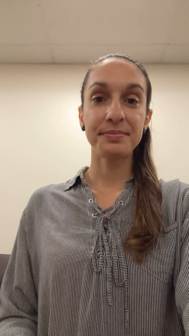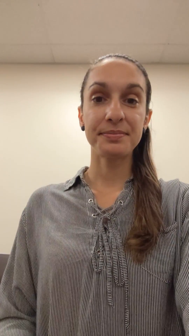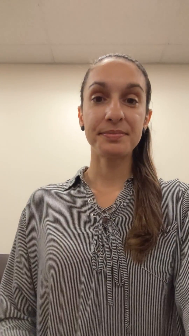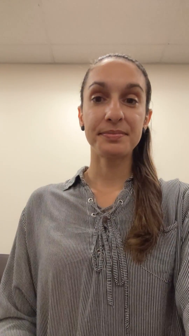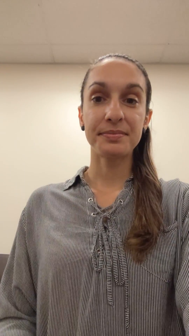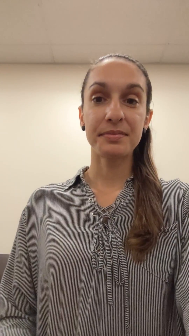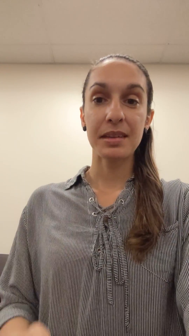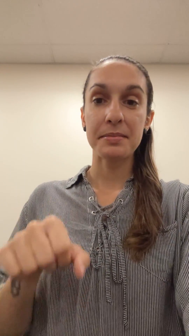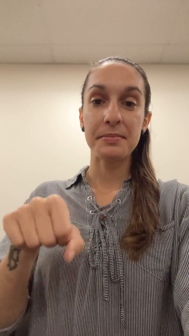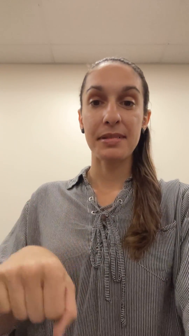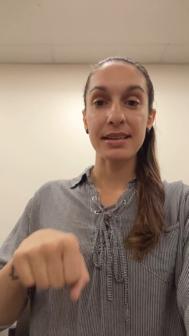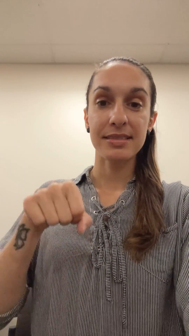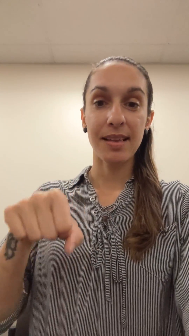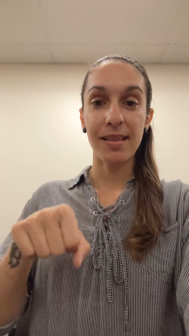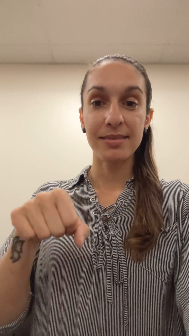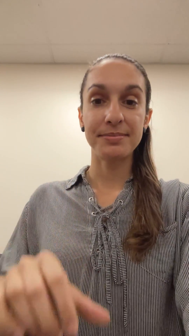bicycle